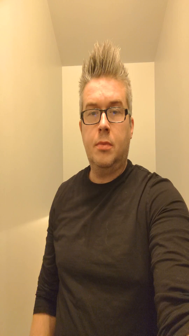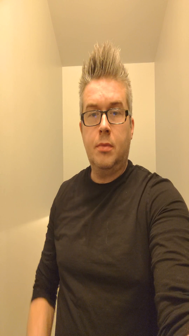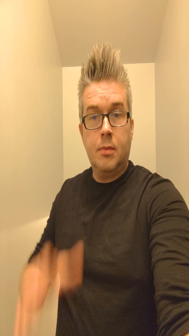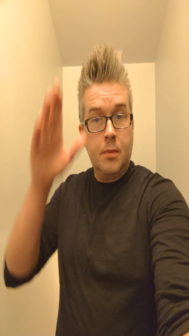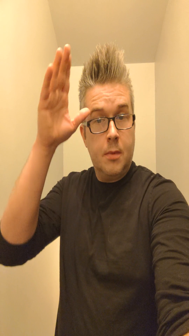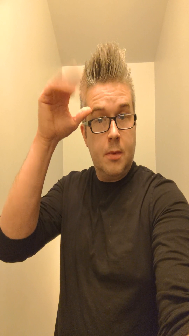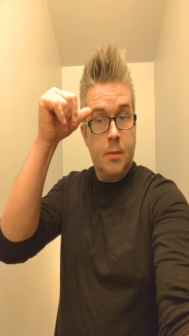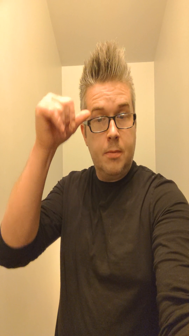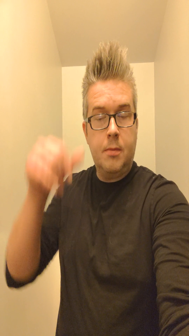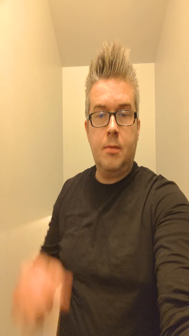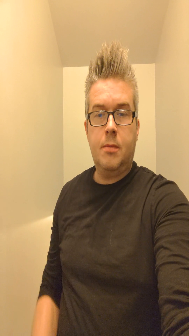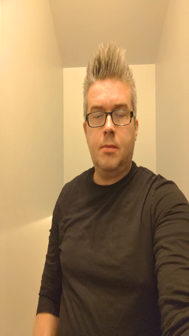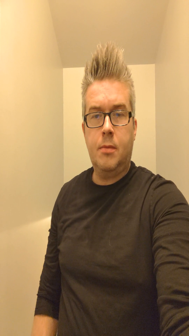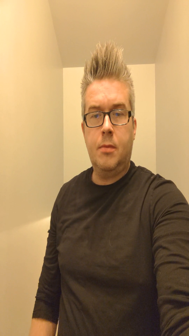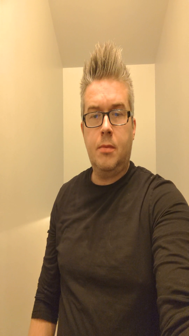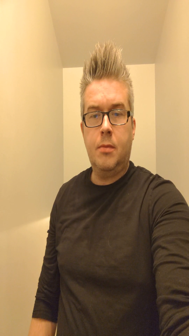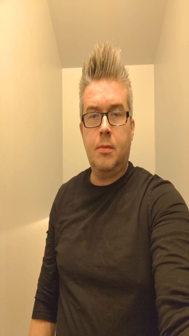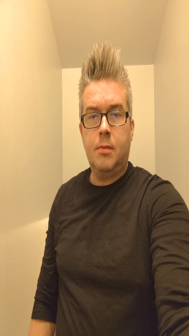donkey